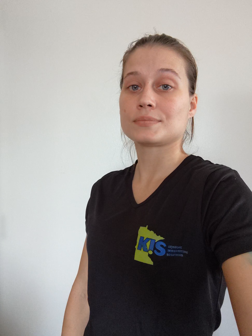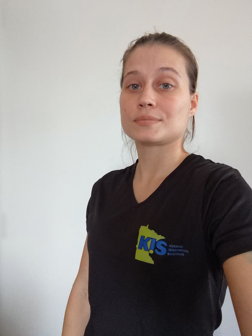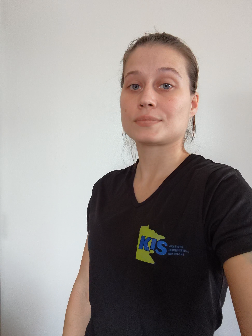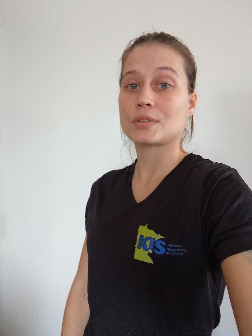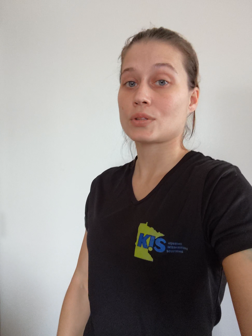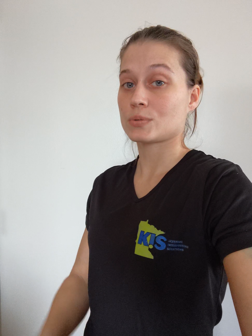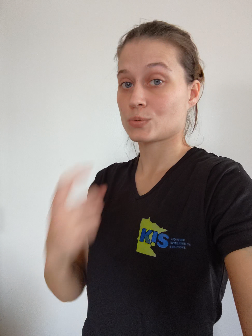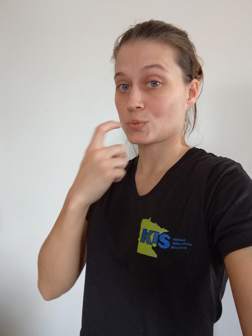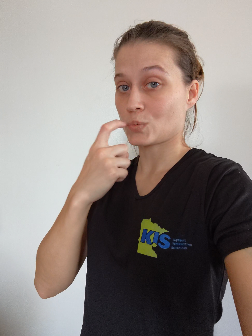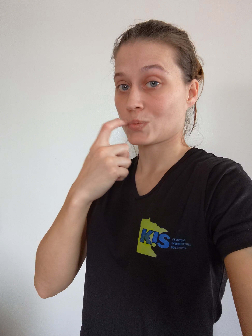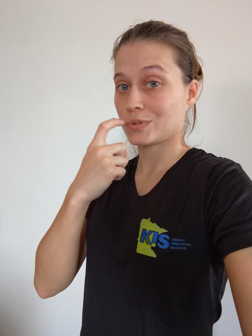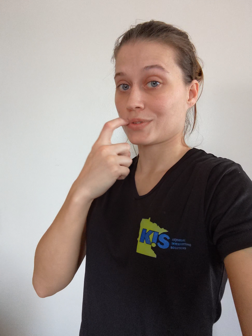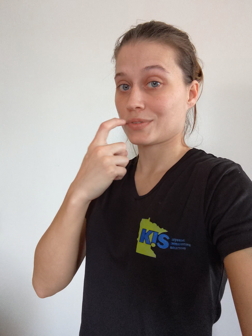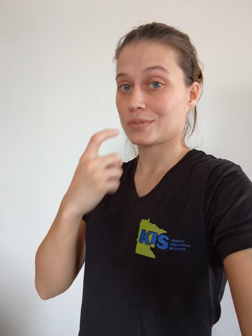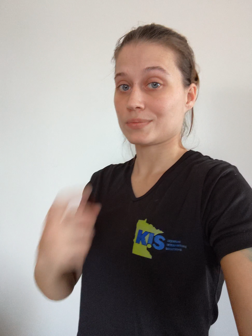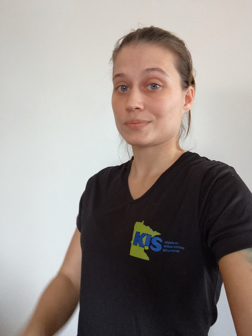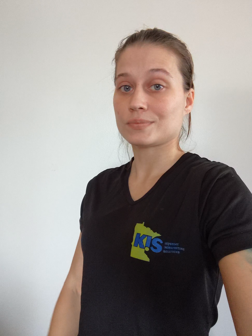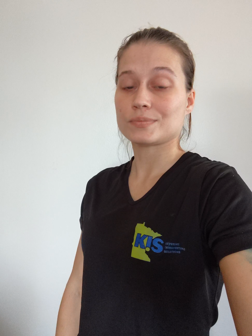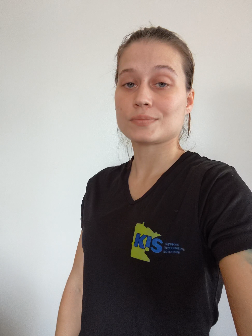tooth